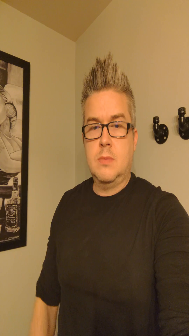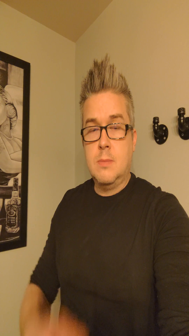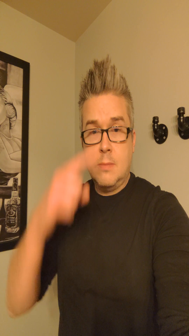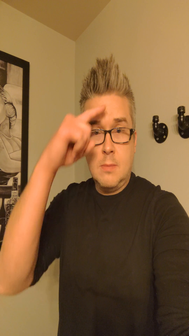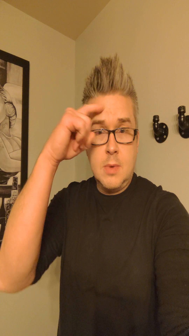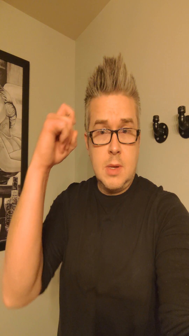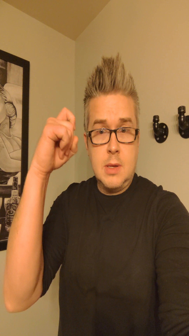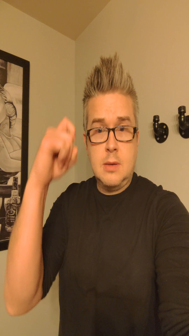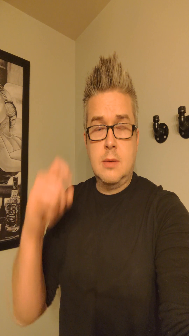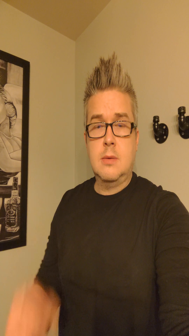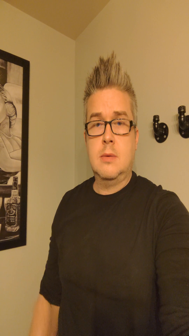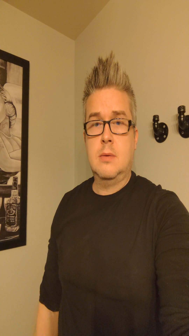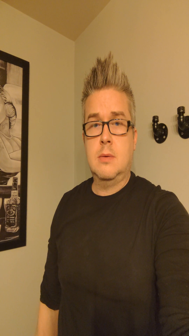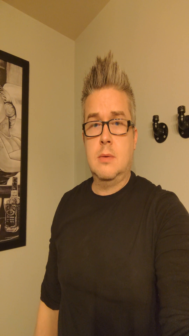because